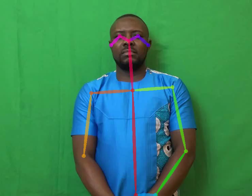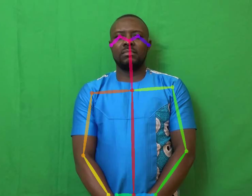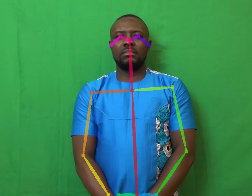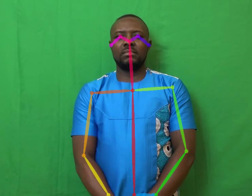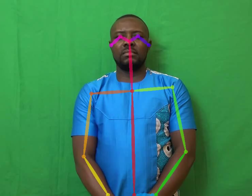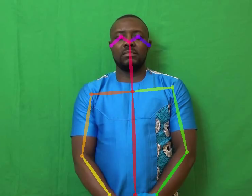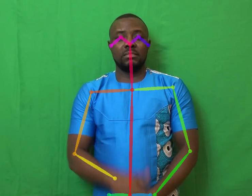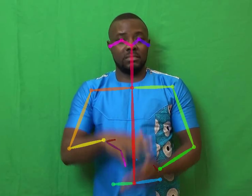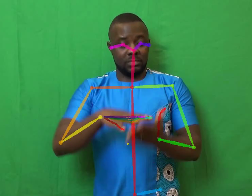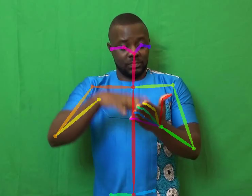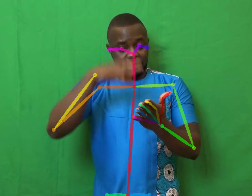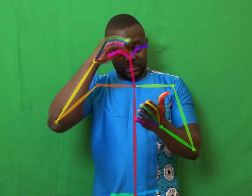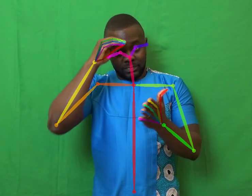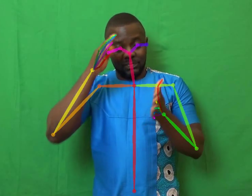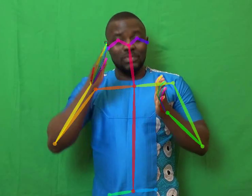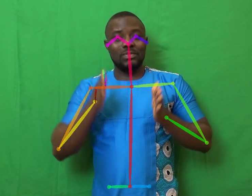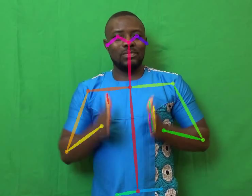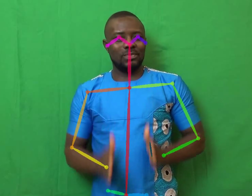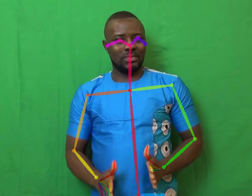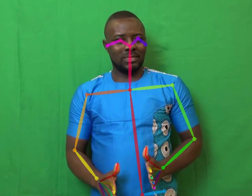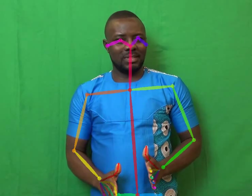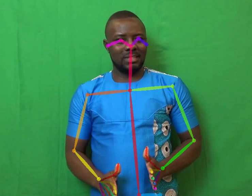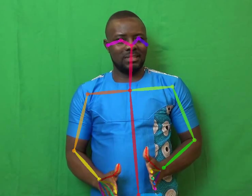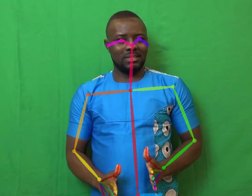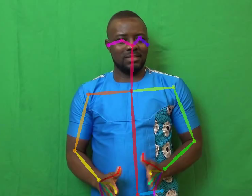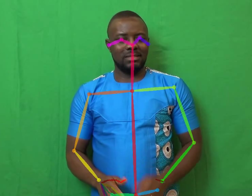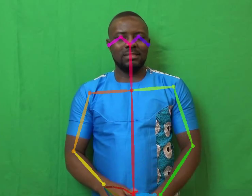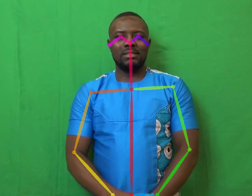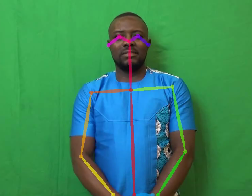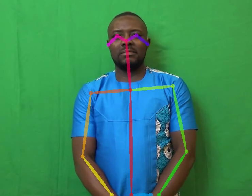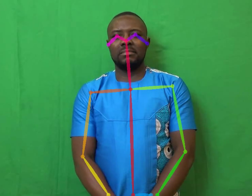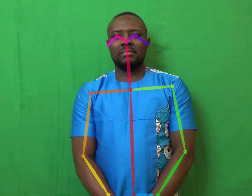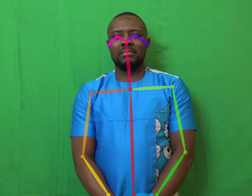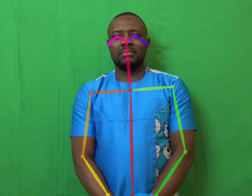student or learner